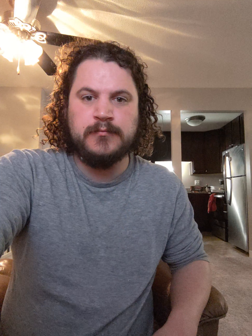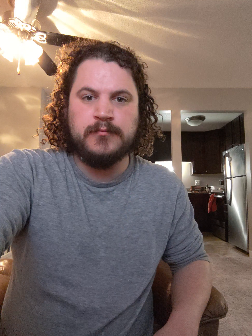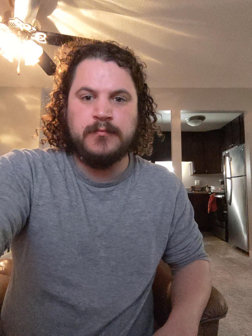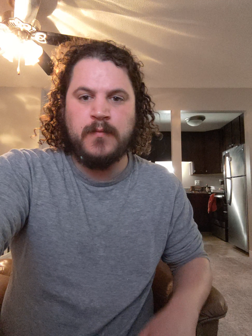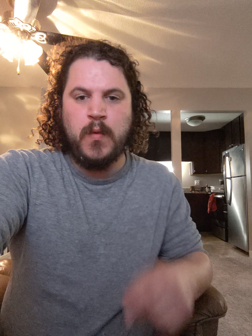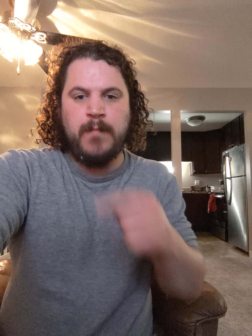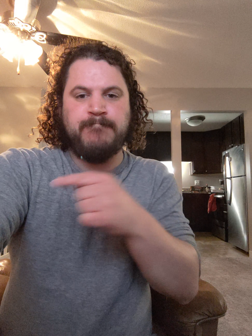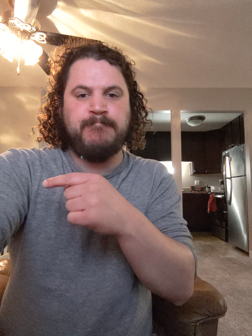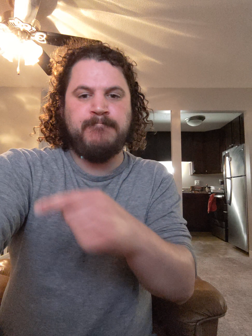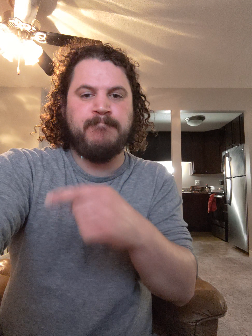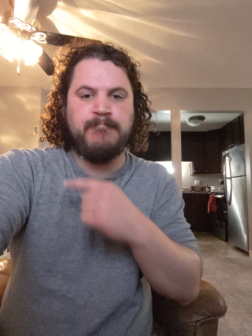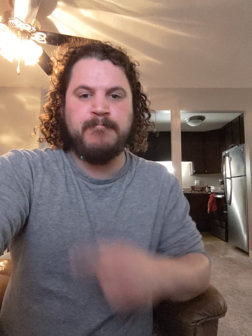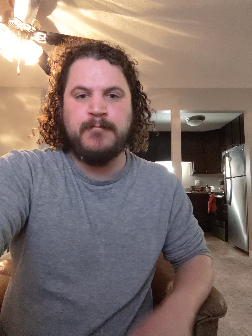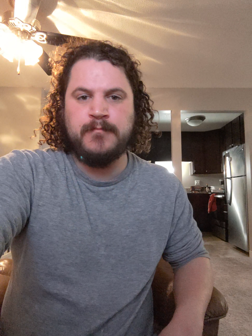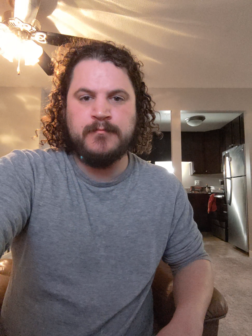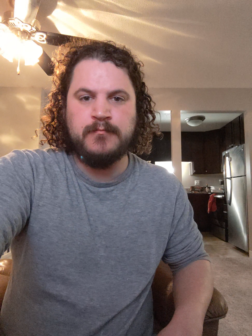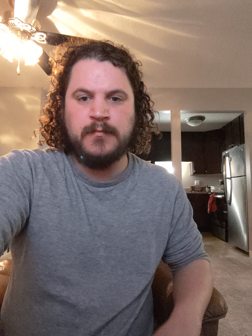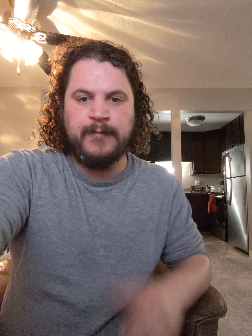arm